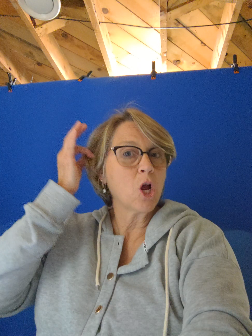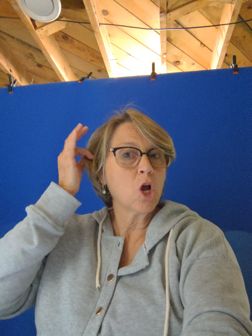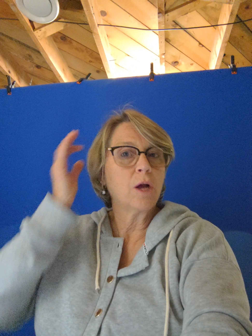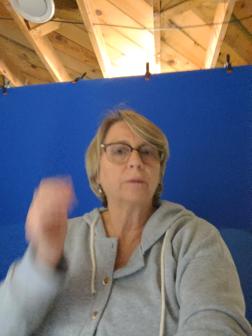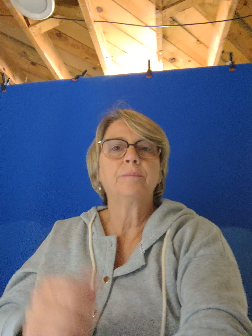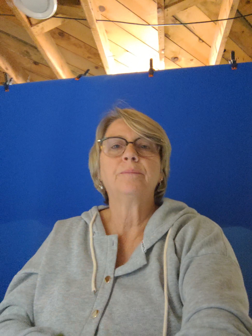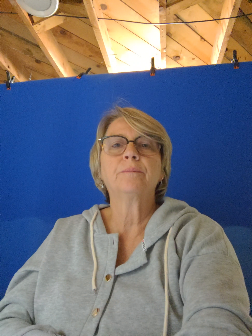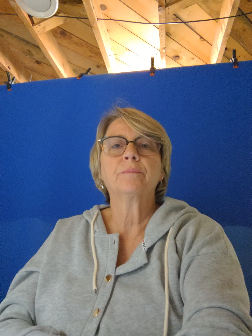hair